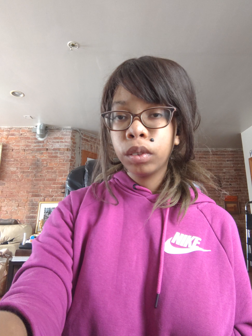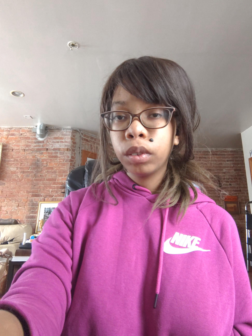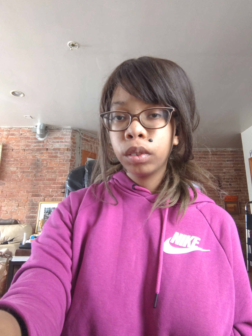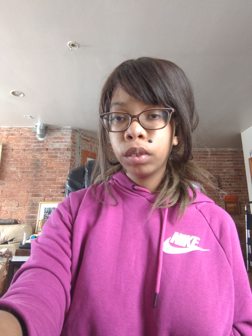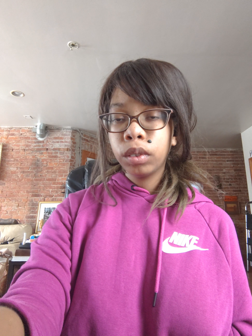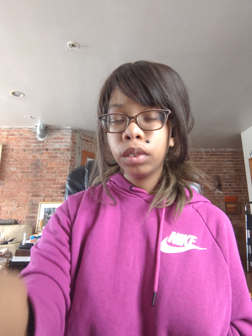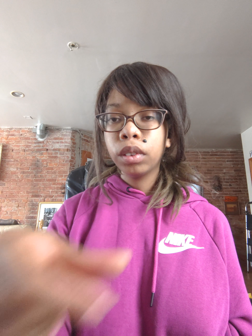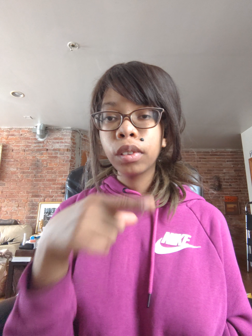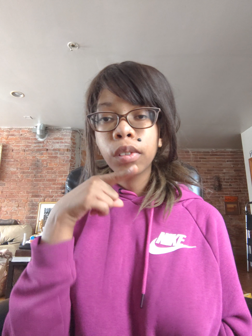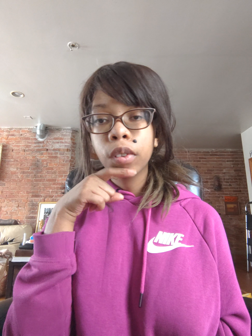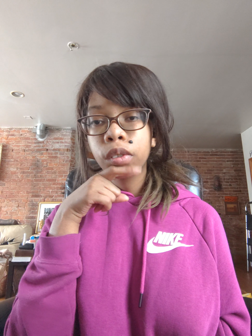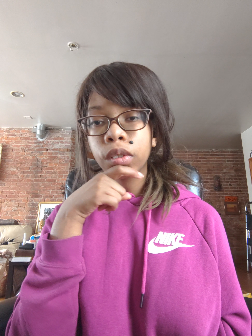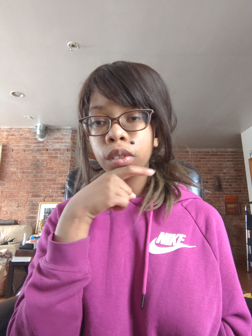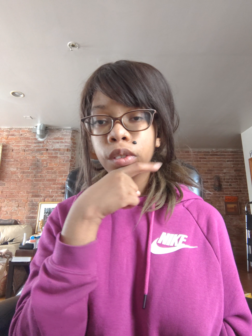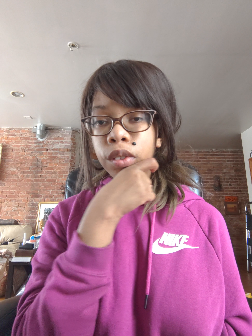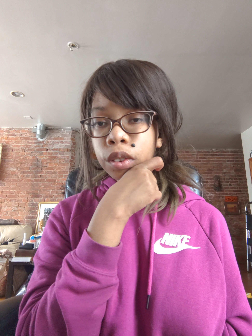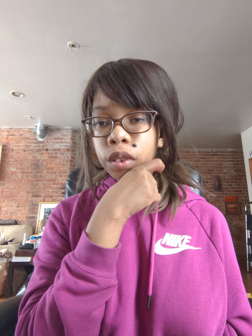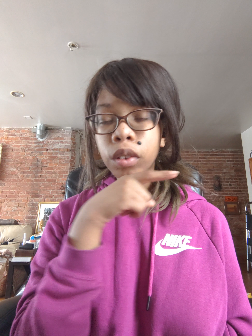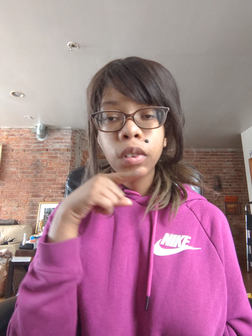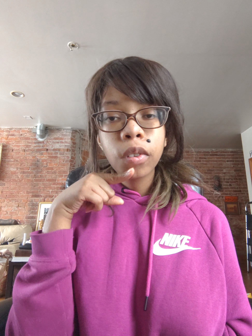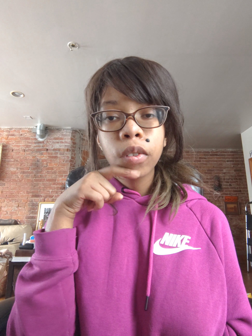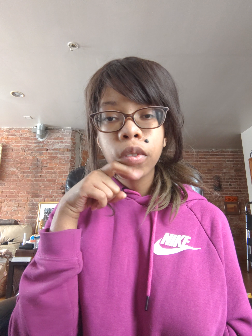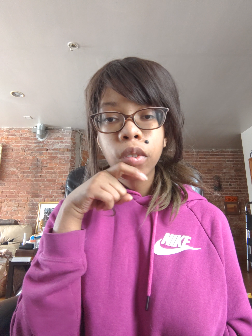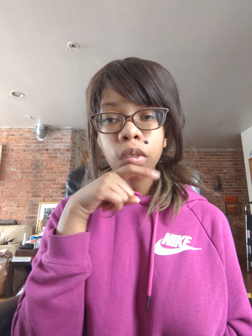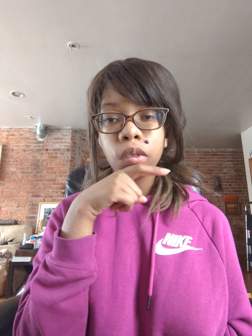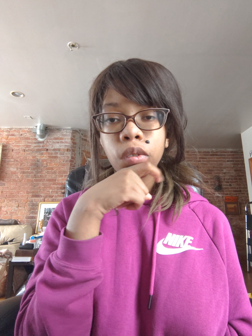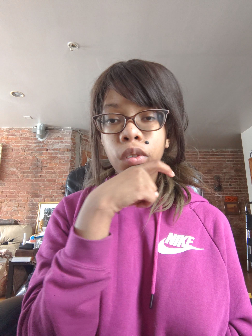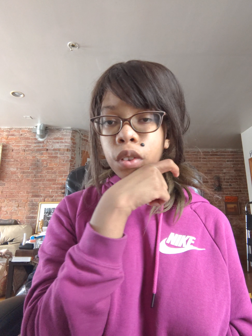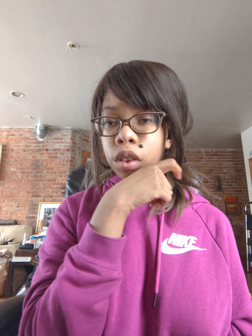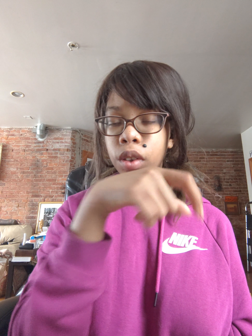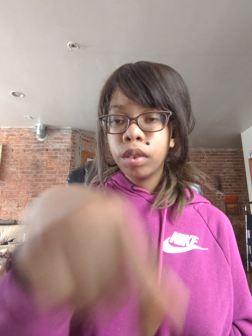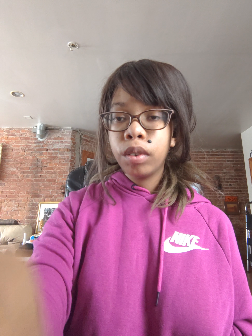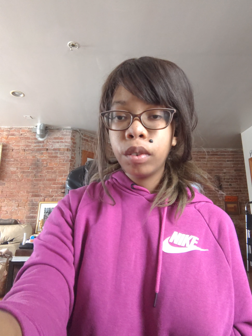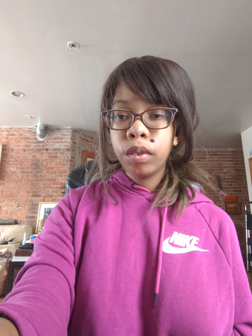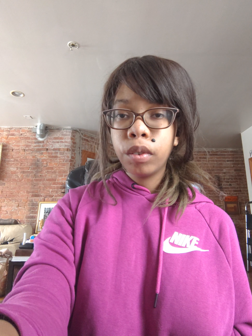cereal